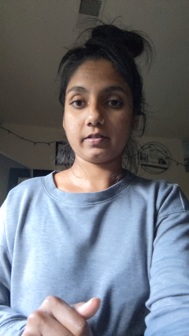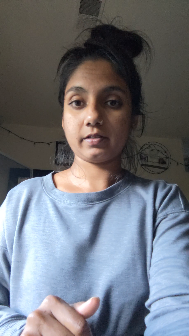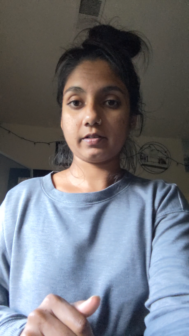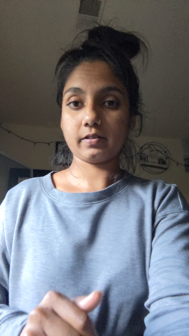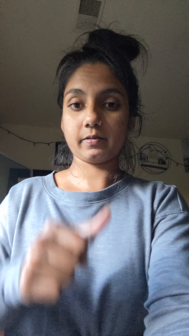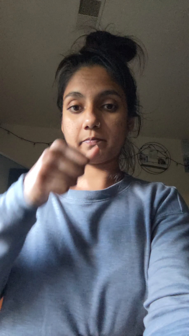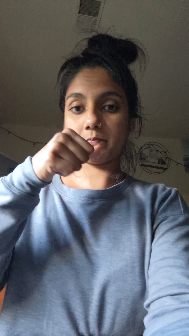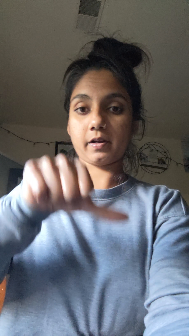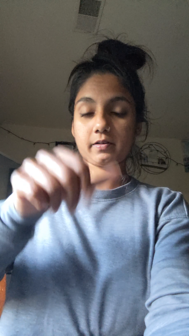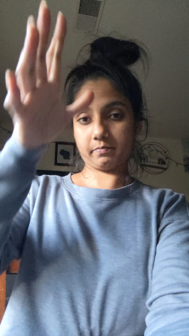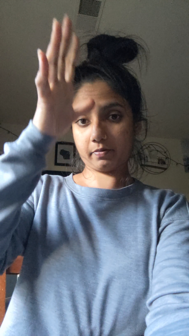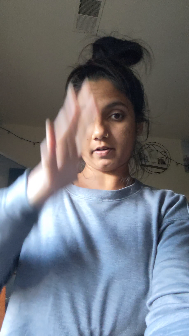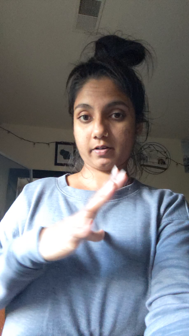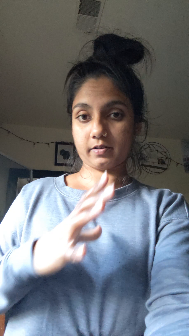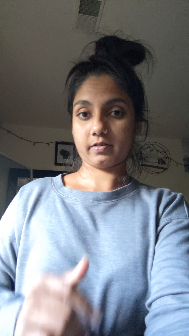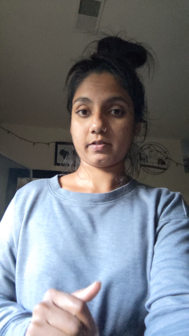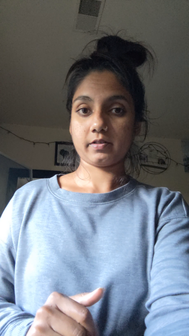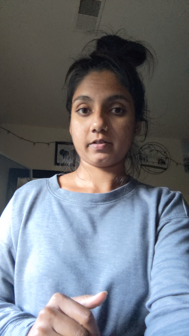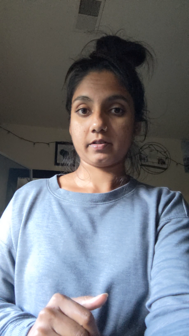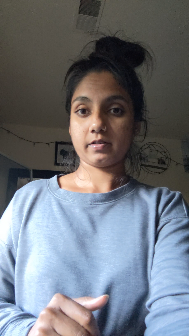mailman